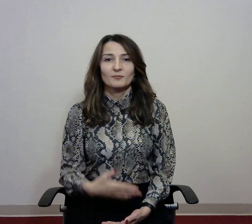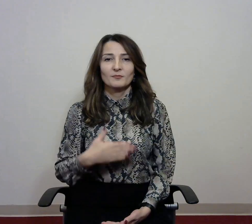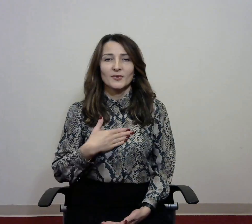mən